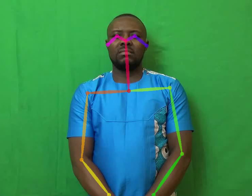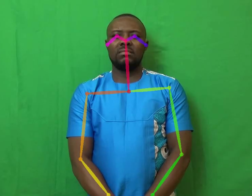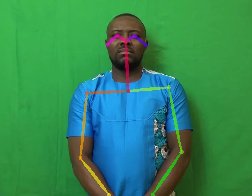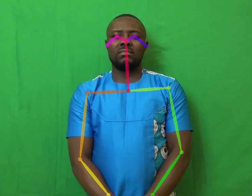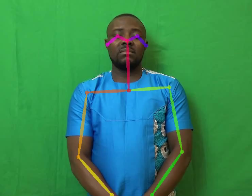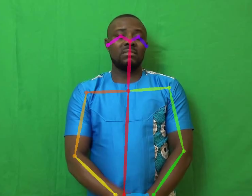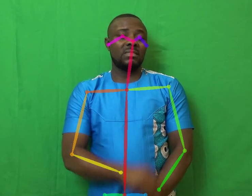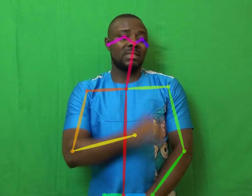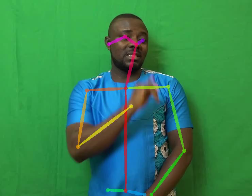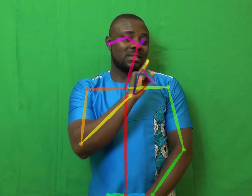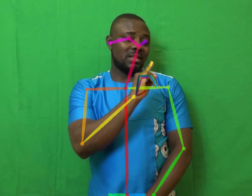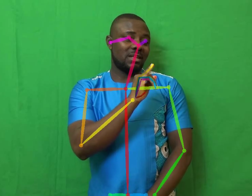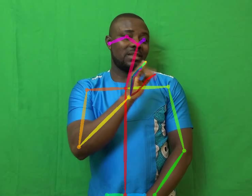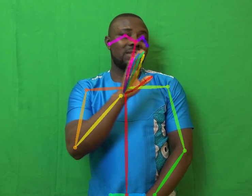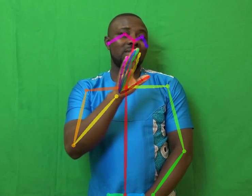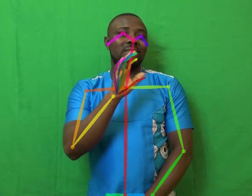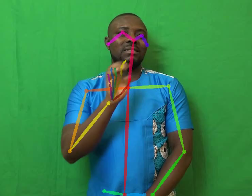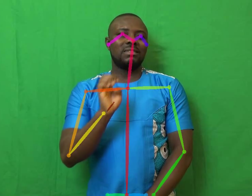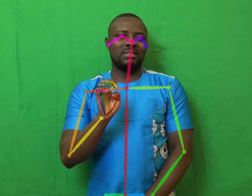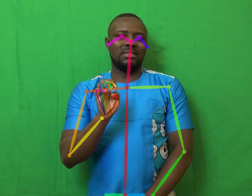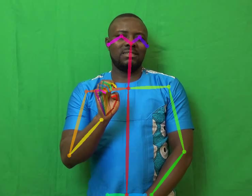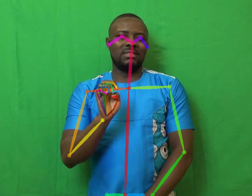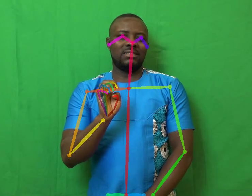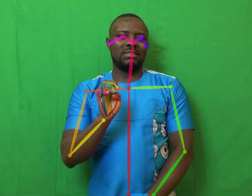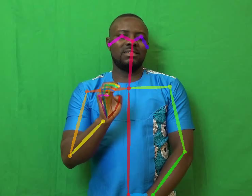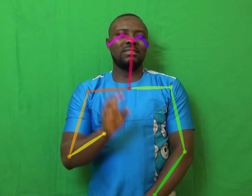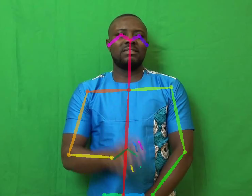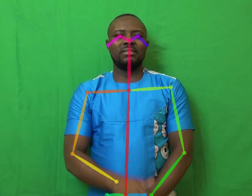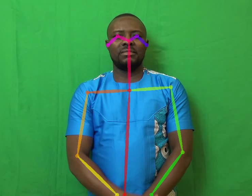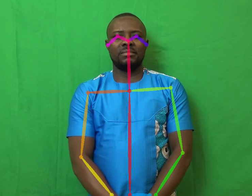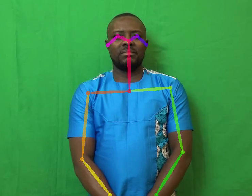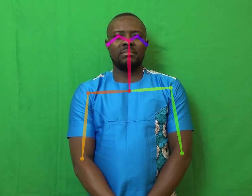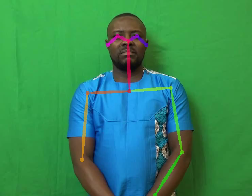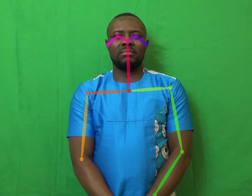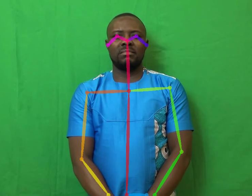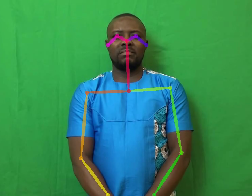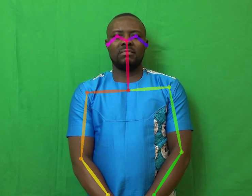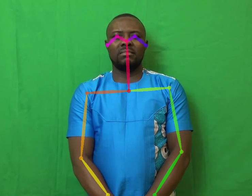ice